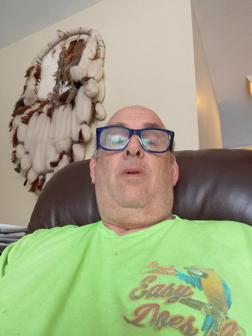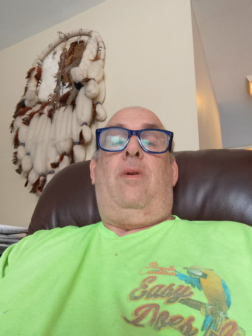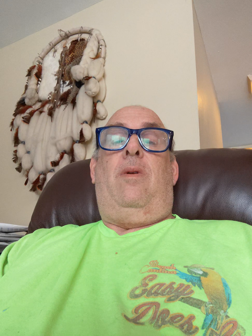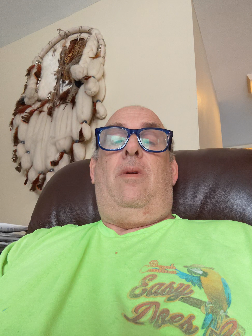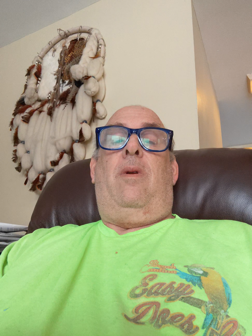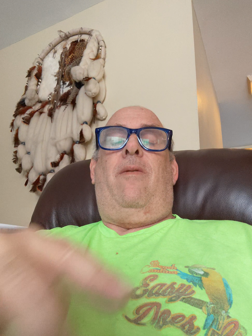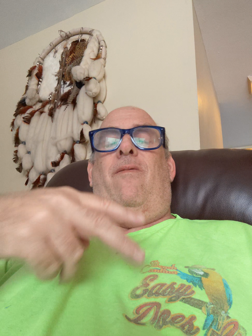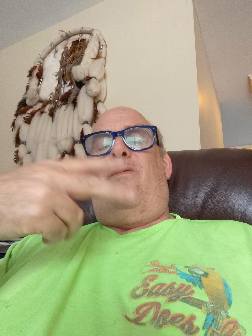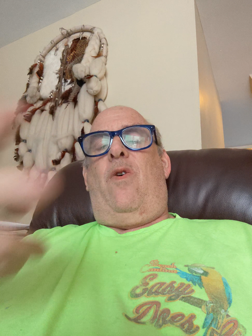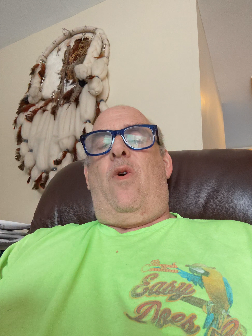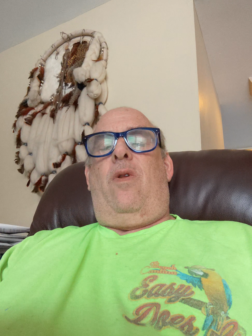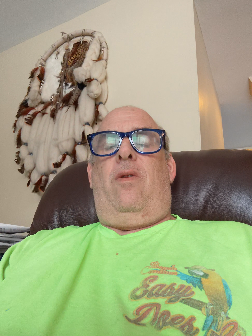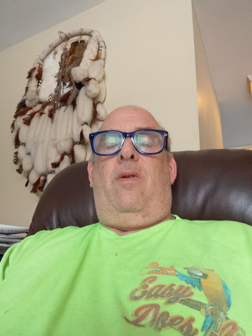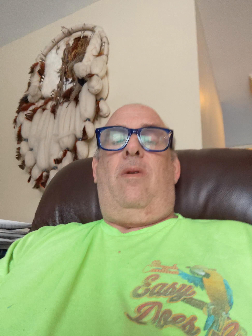fall